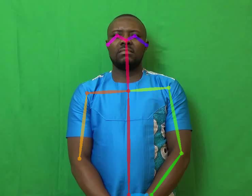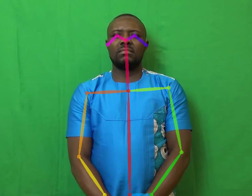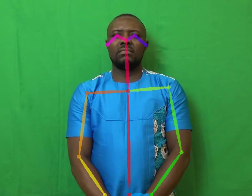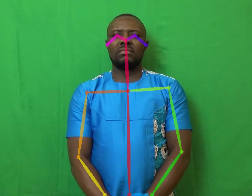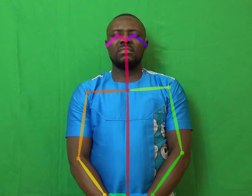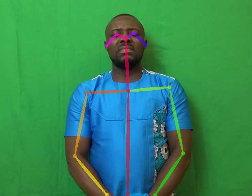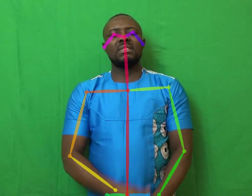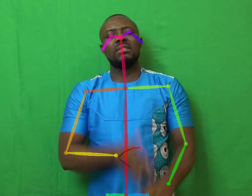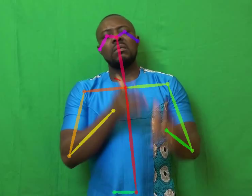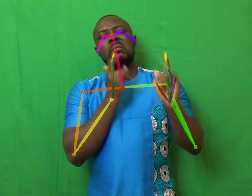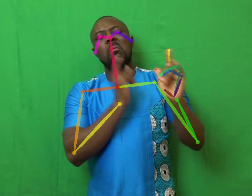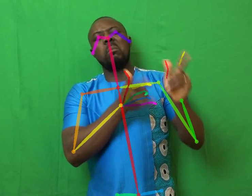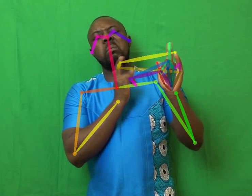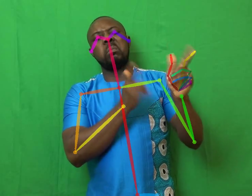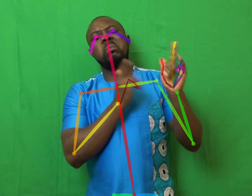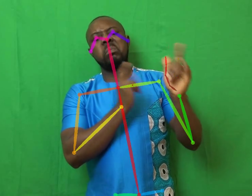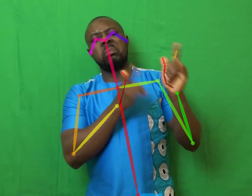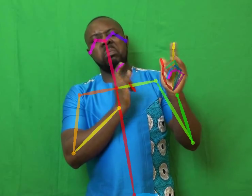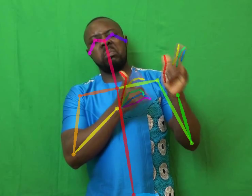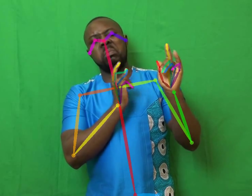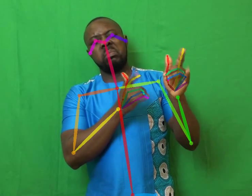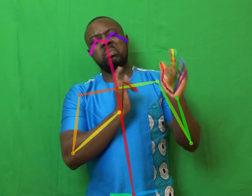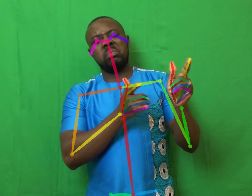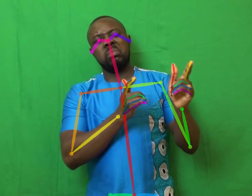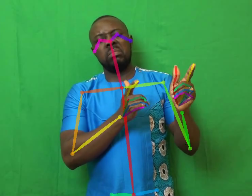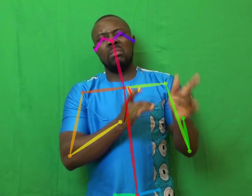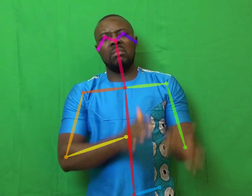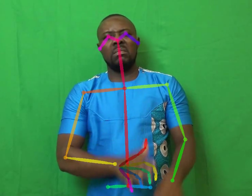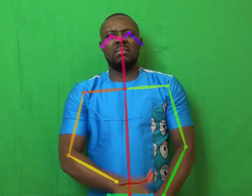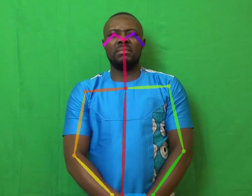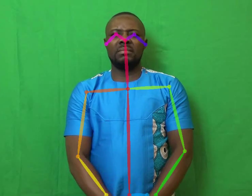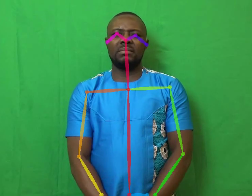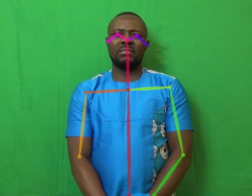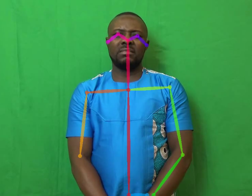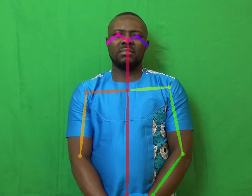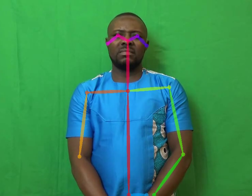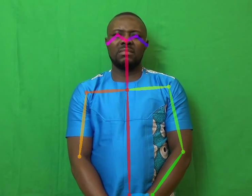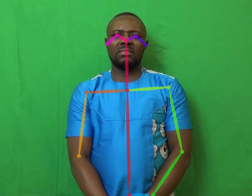mock